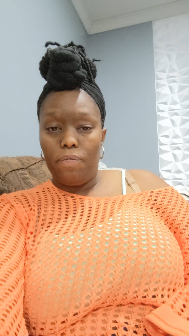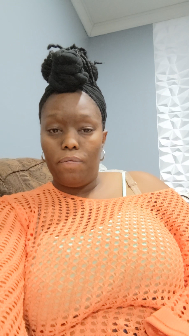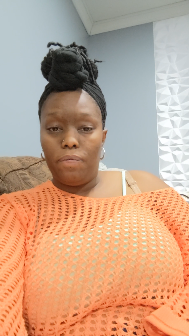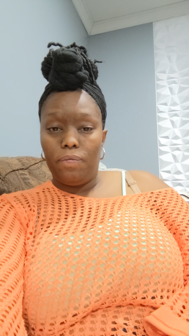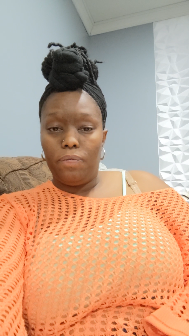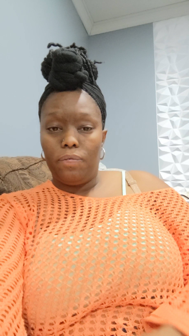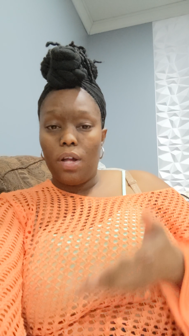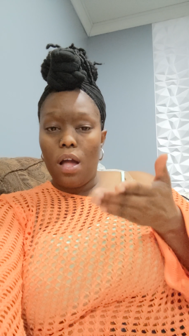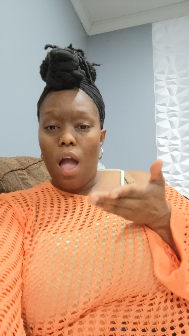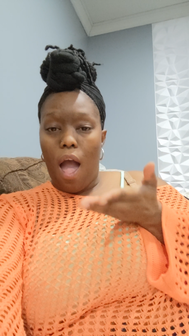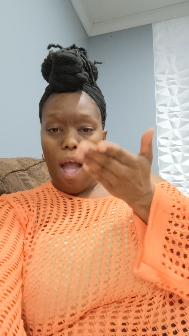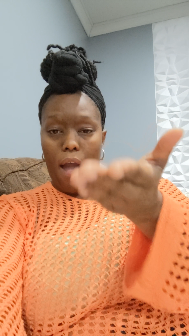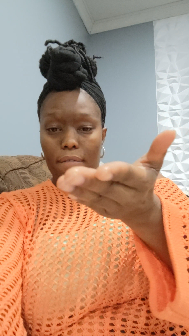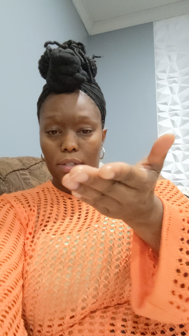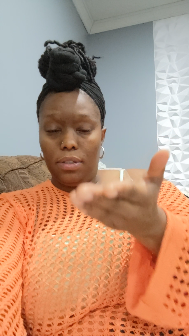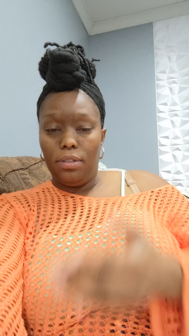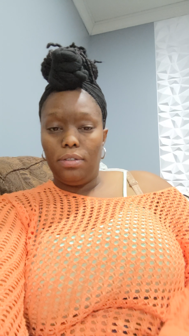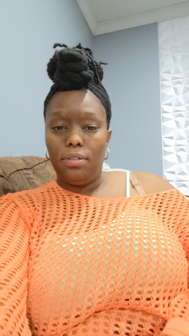oven